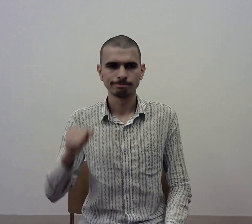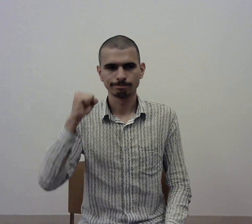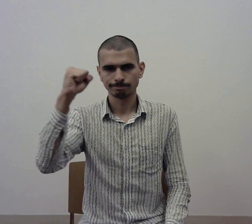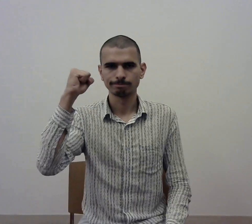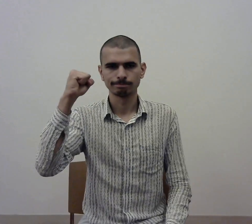qarabağ